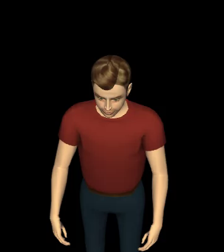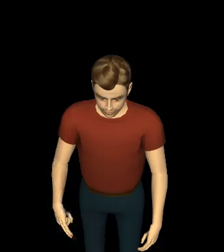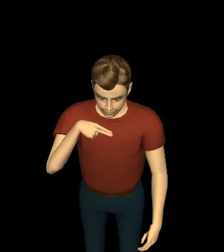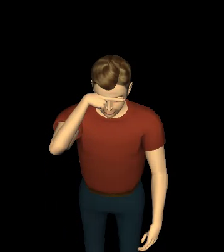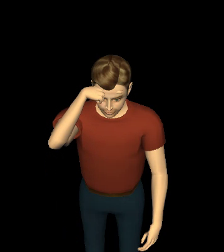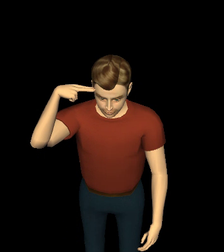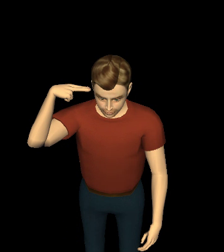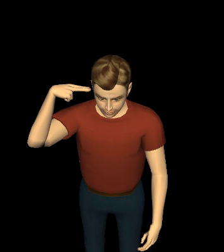أسود